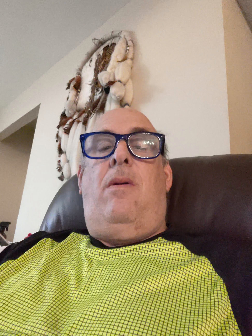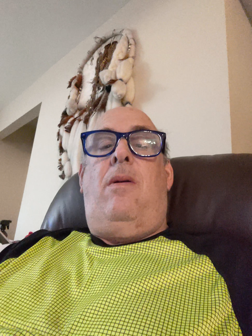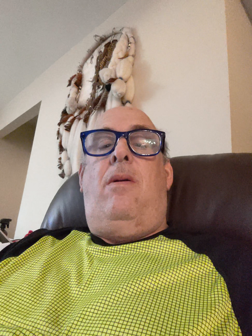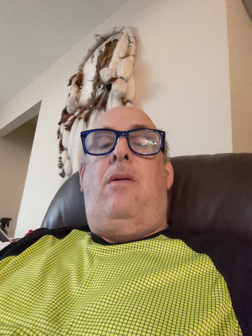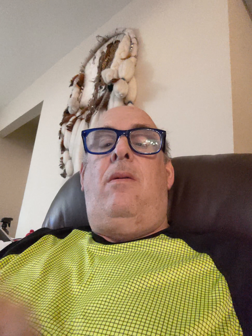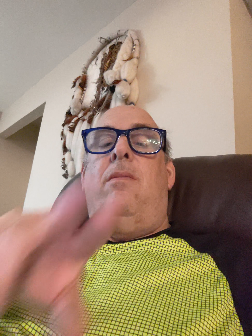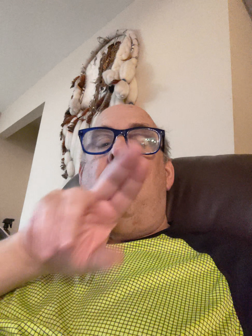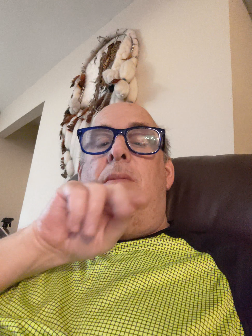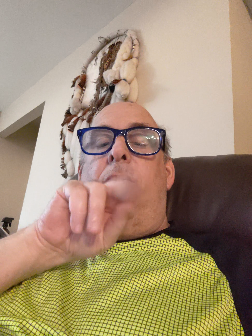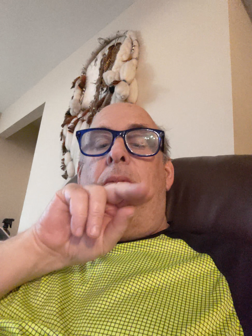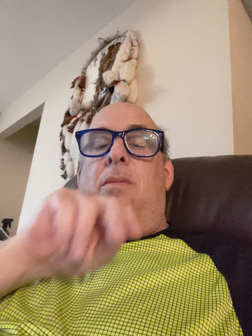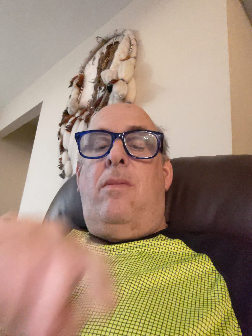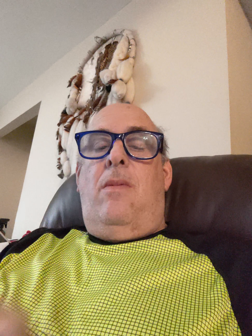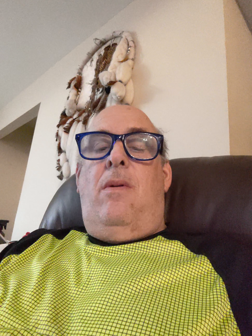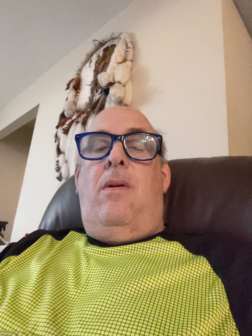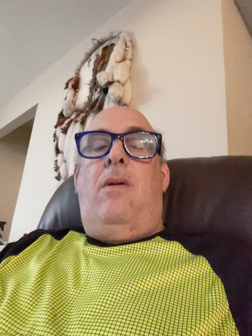duck